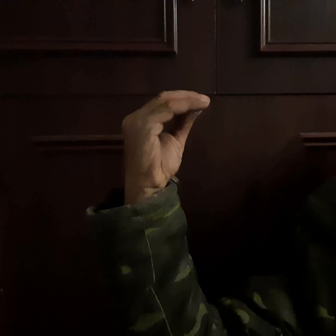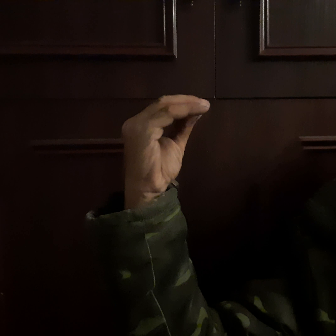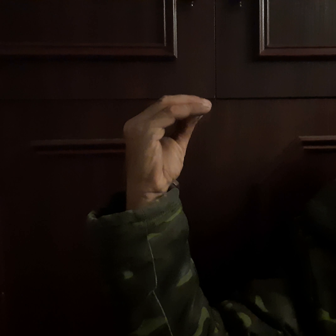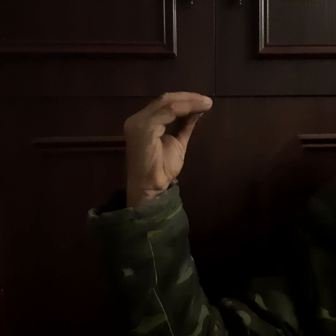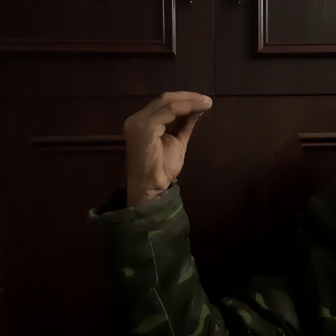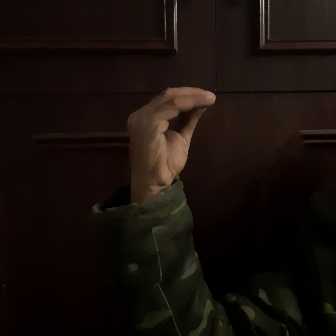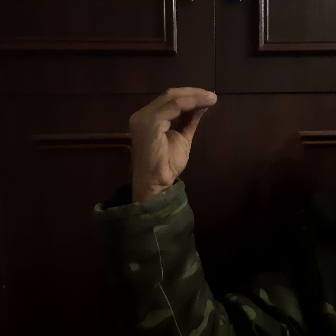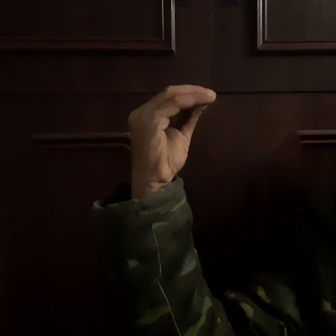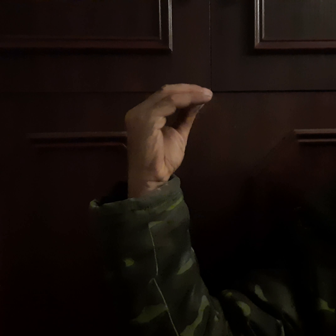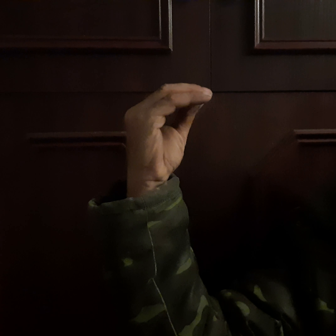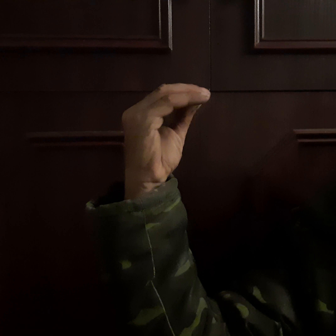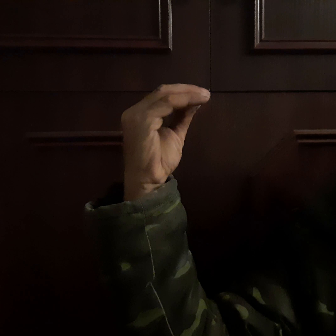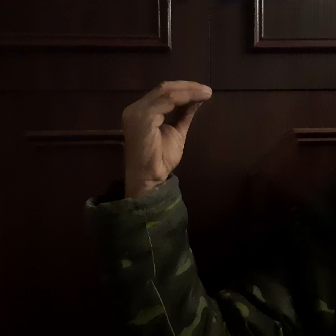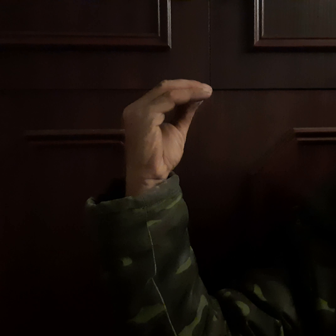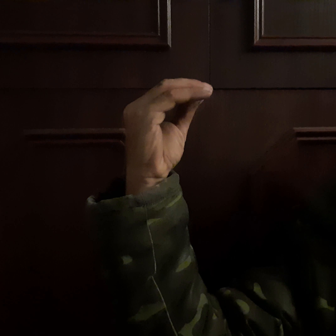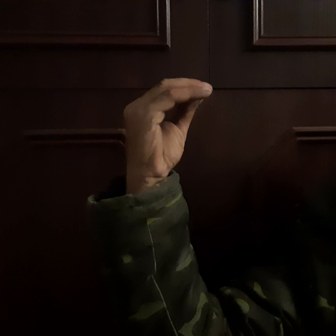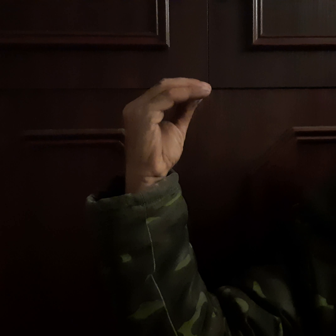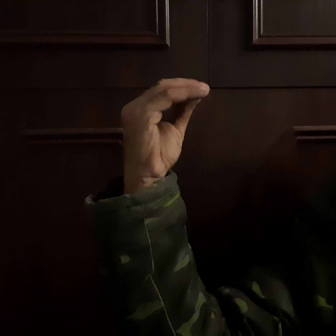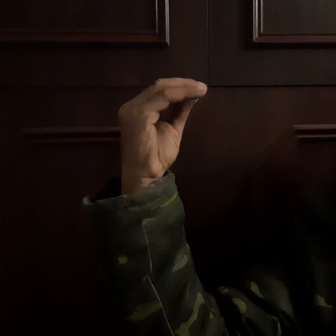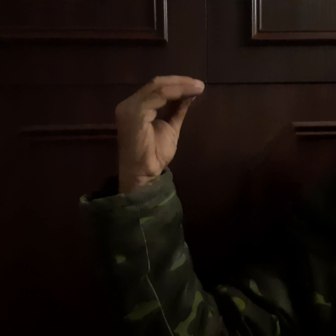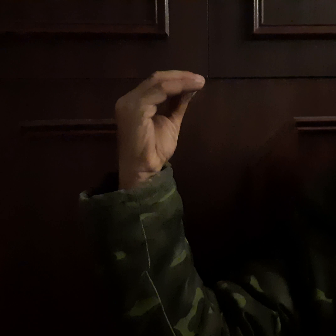Ж